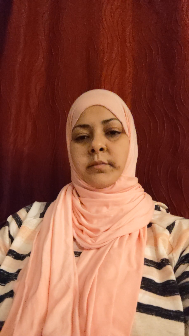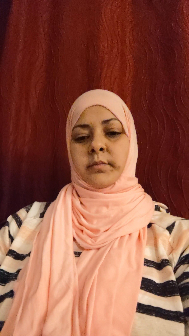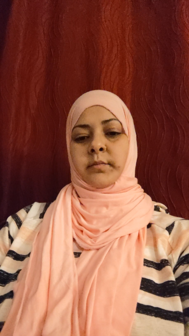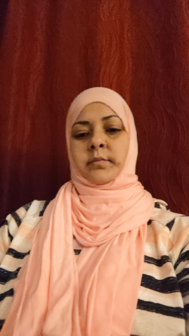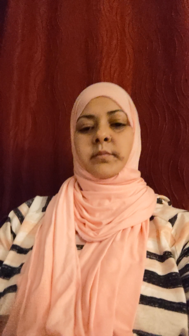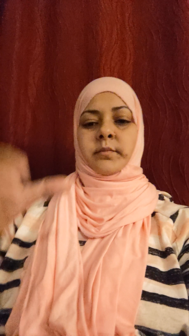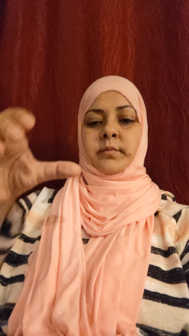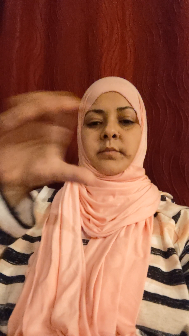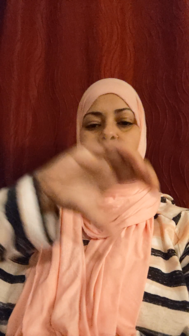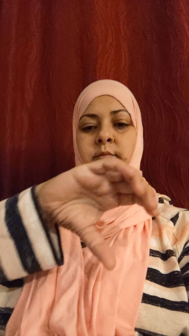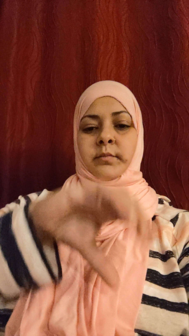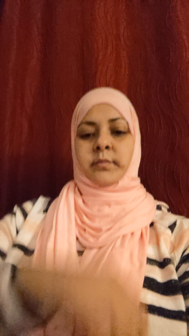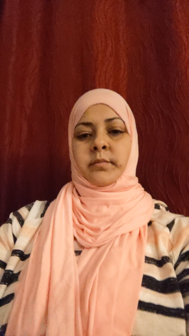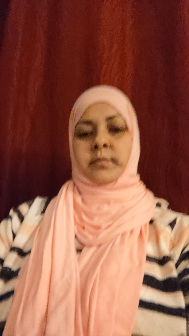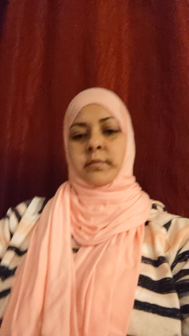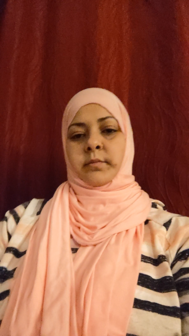dump